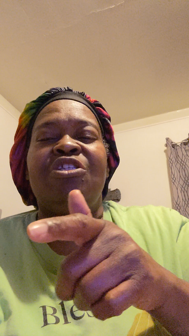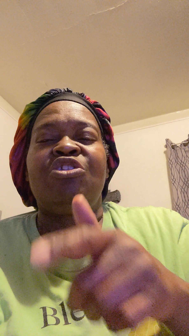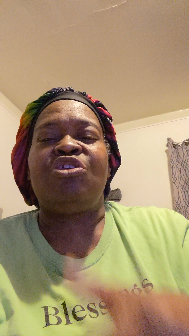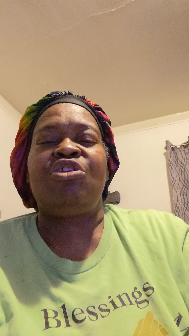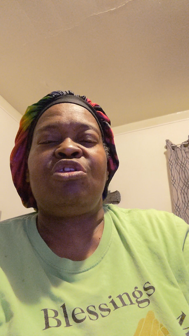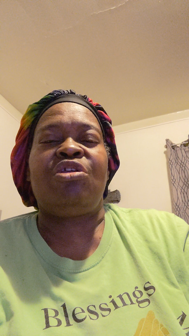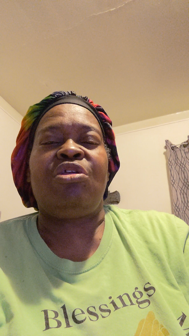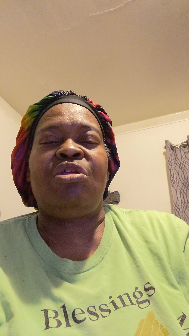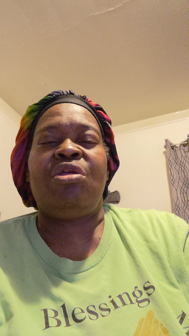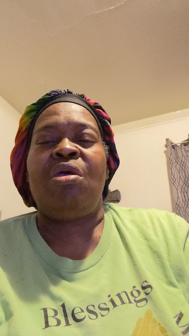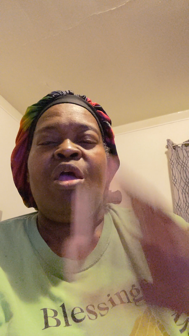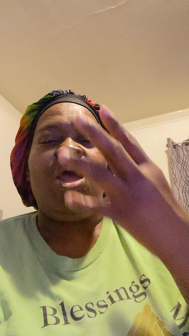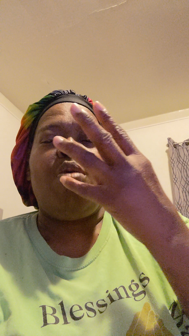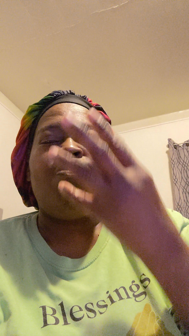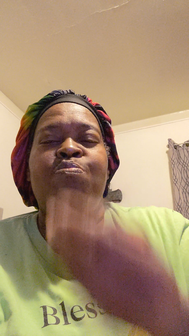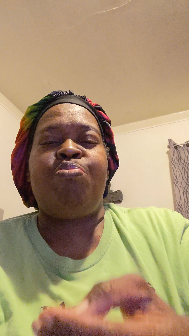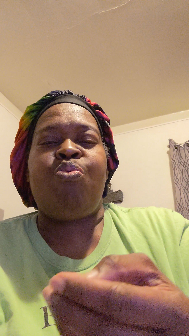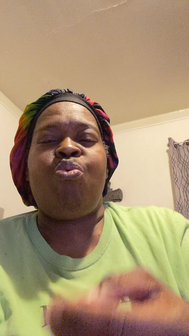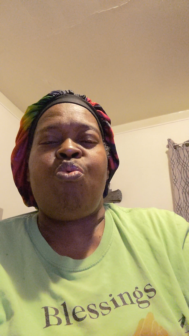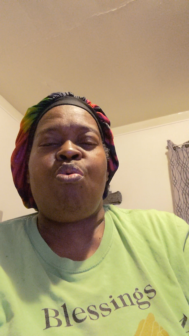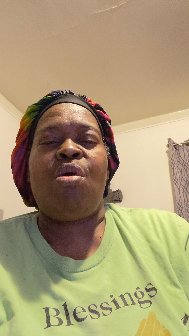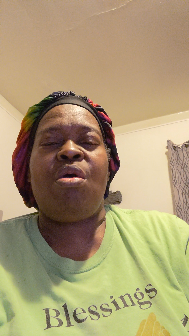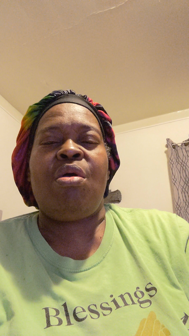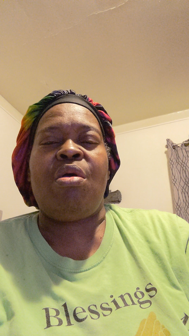poor